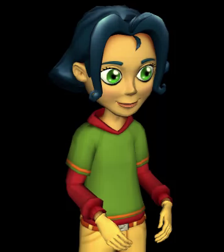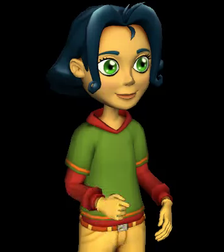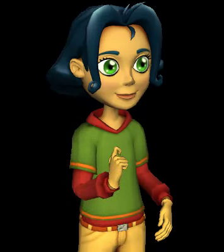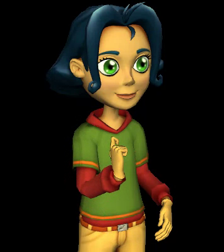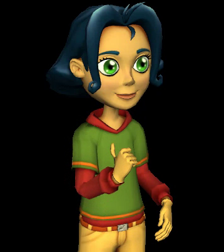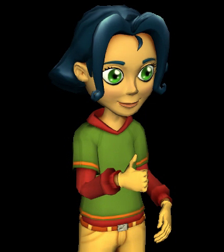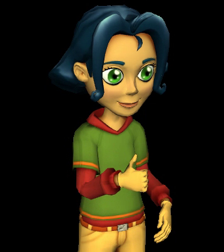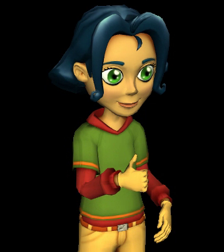تقريبا